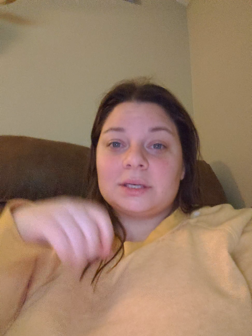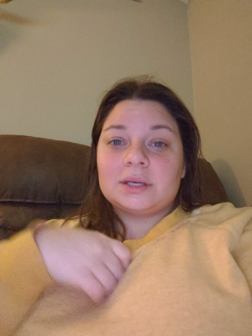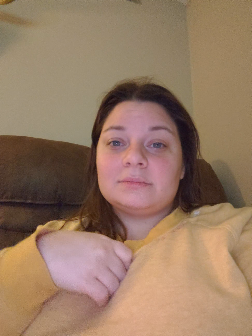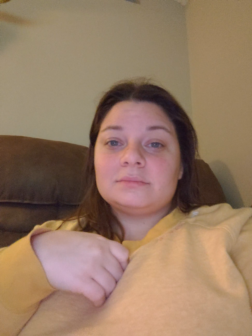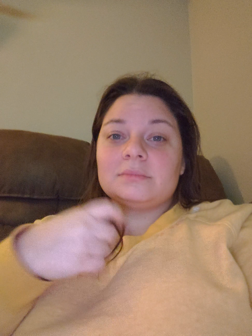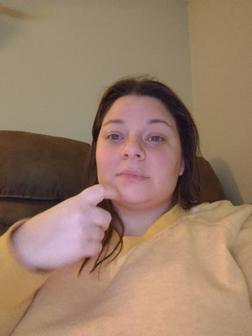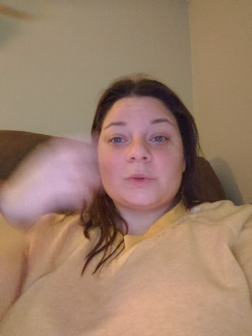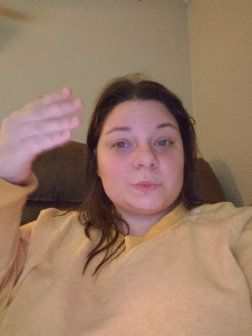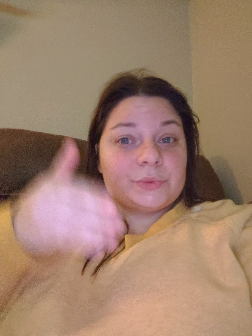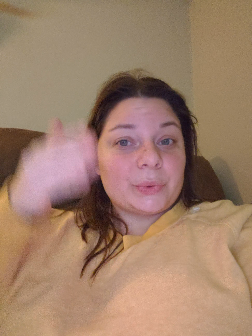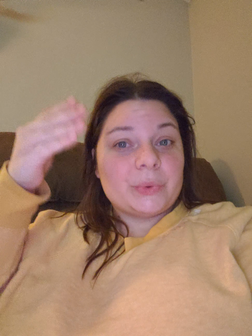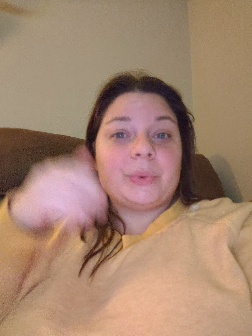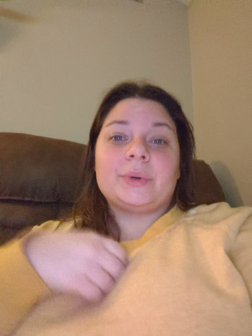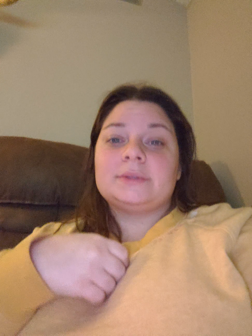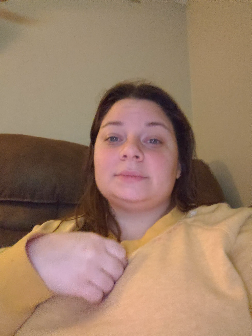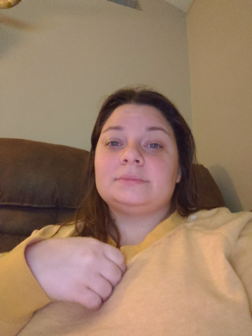window